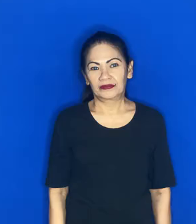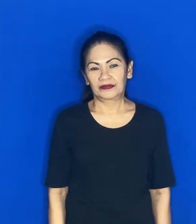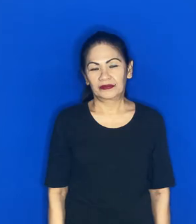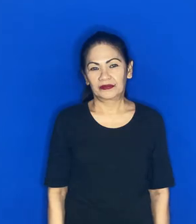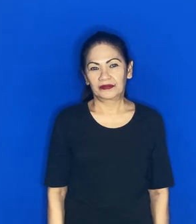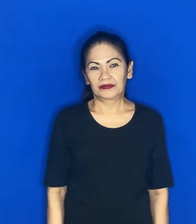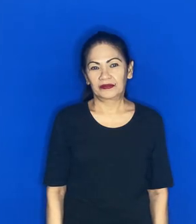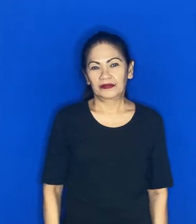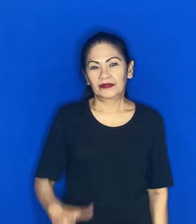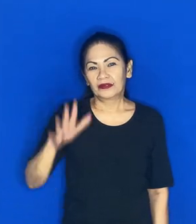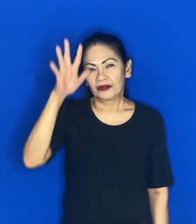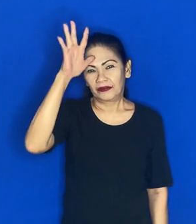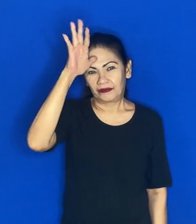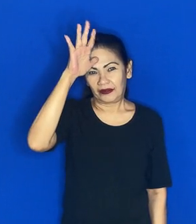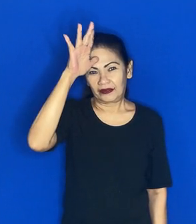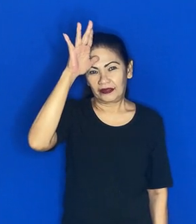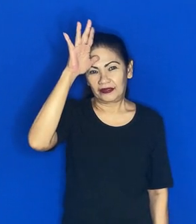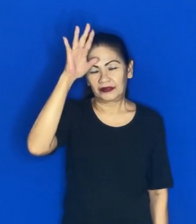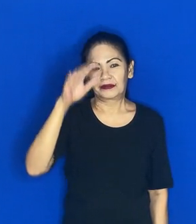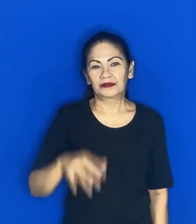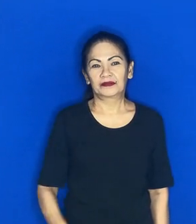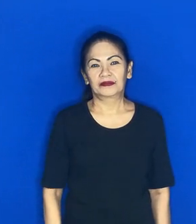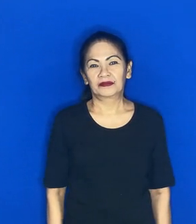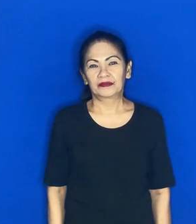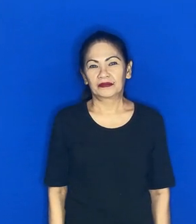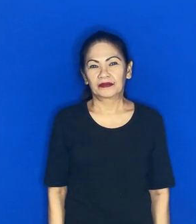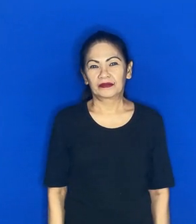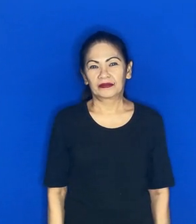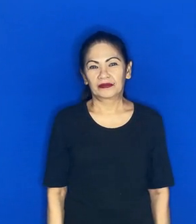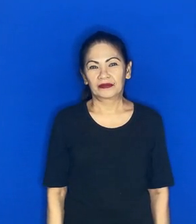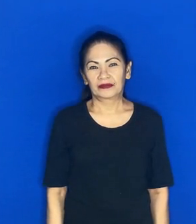father